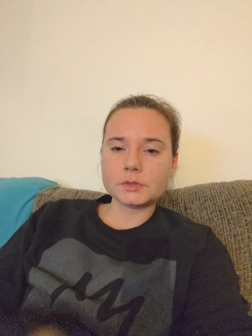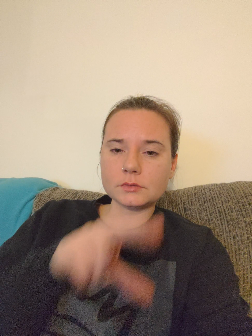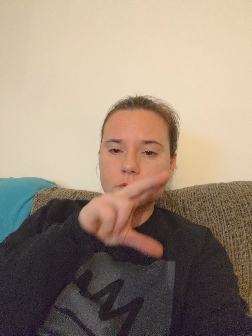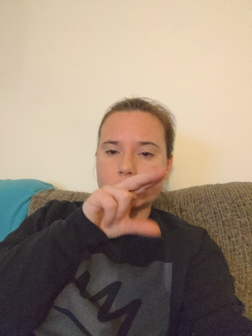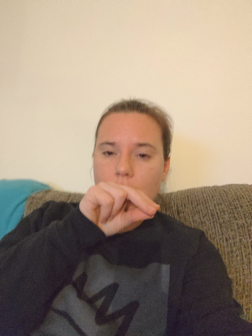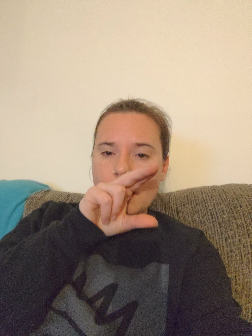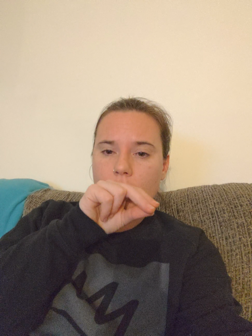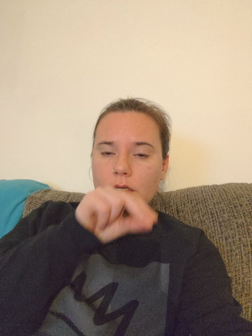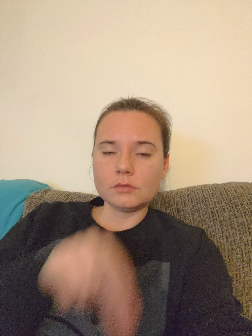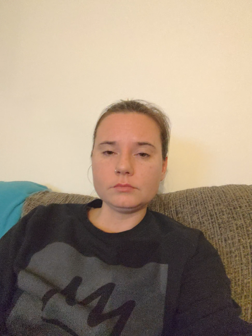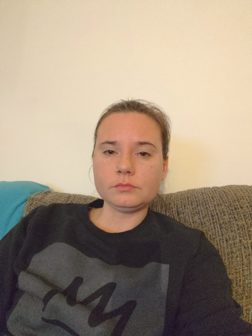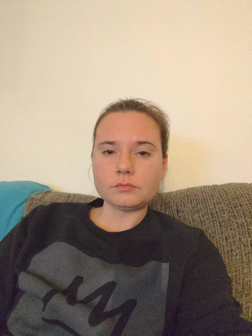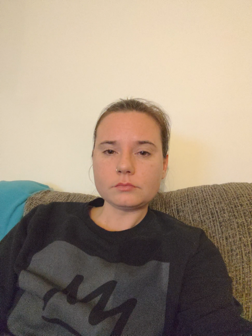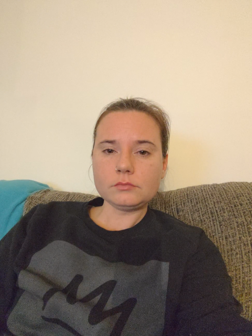duck